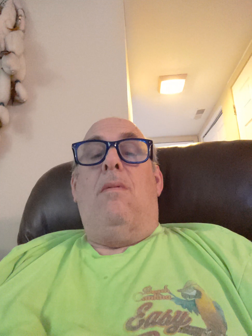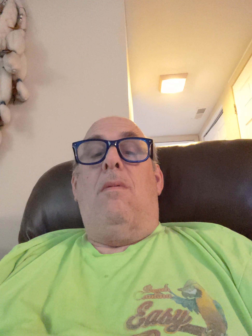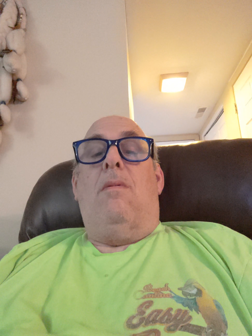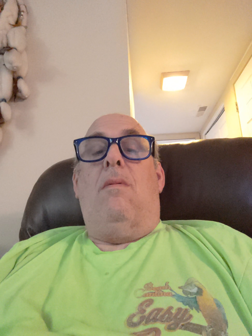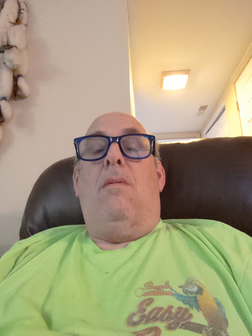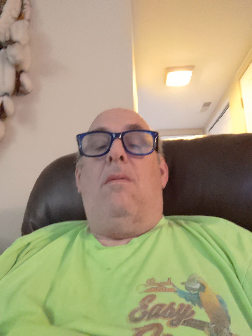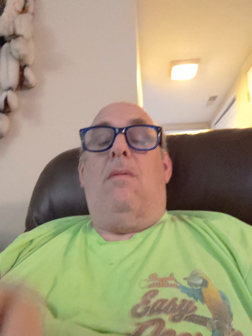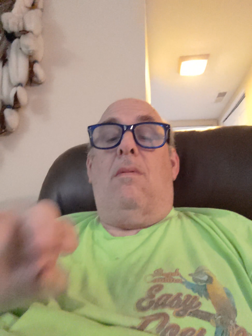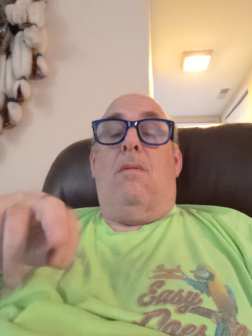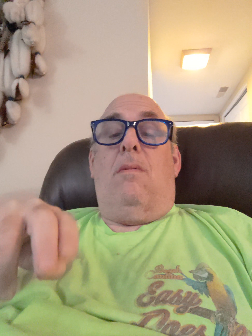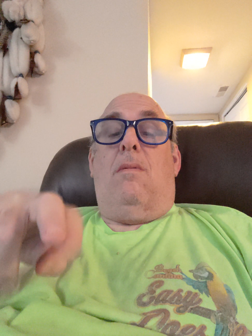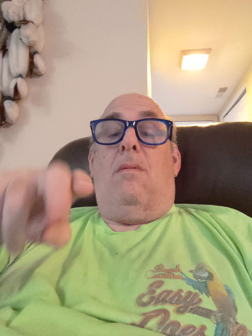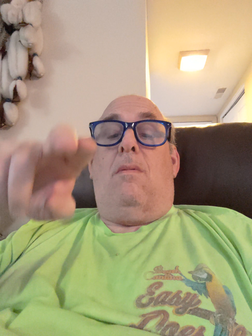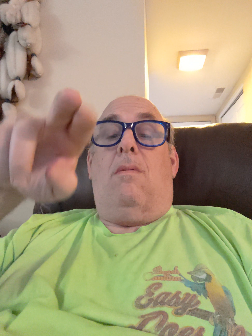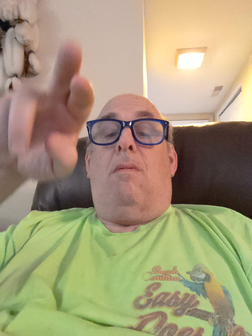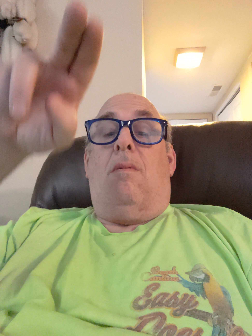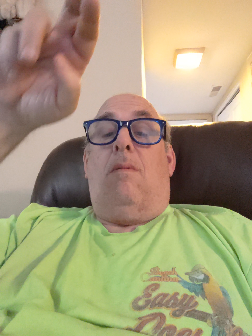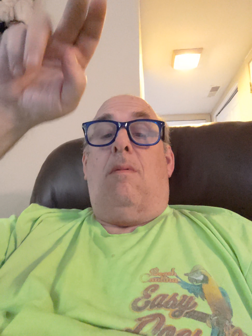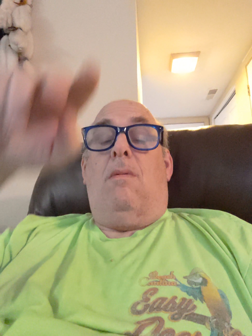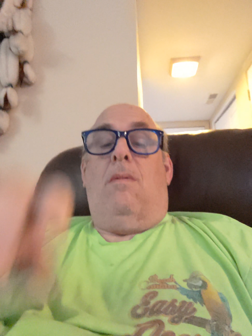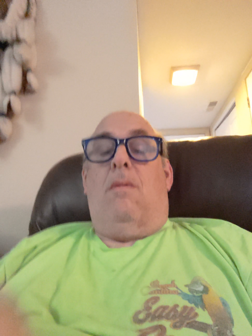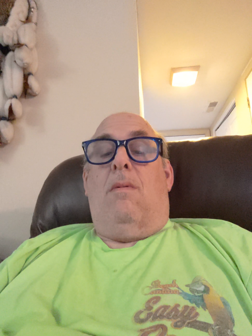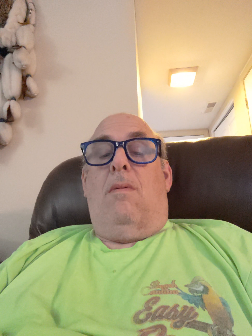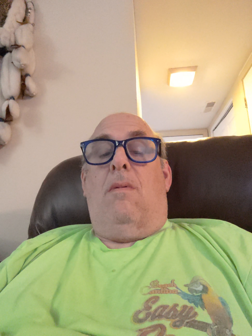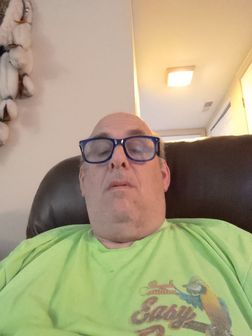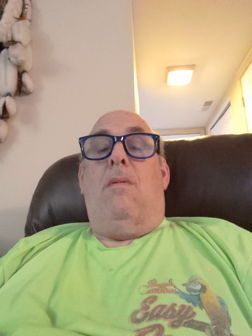stairs